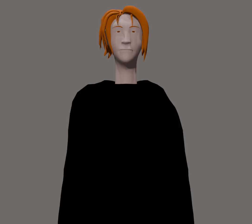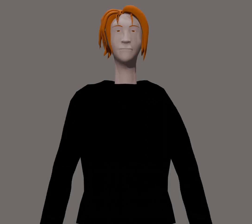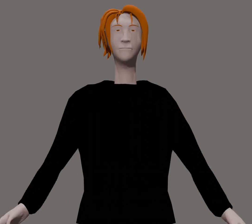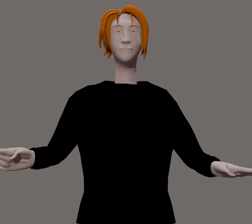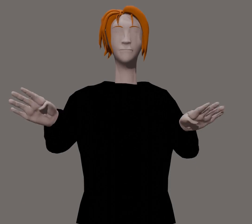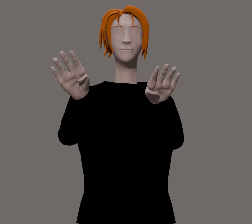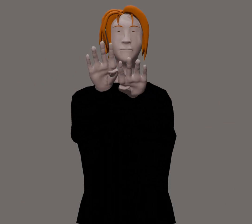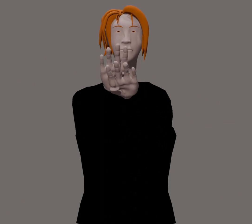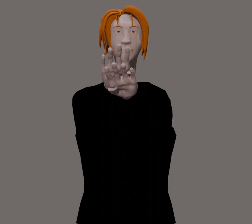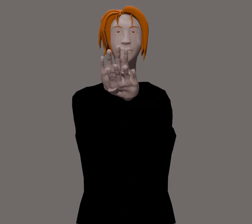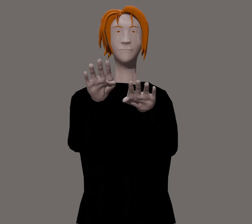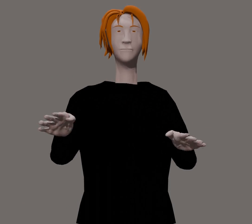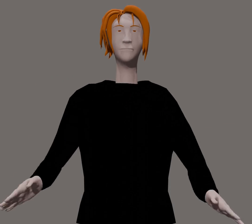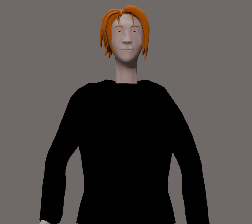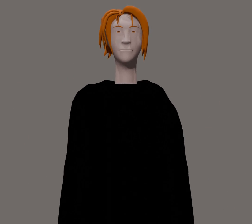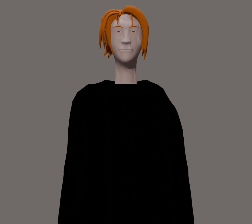Close